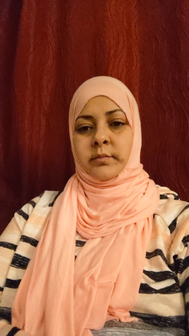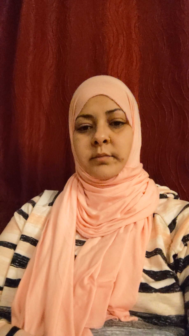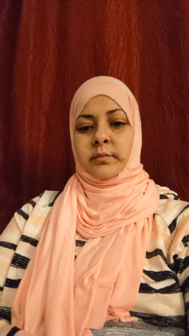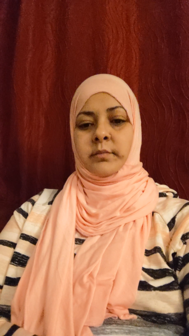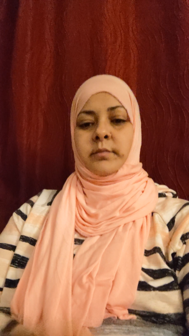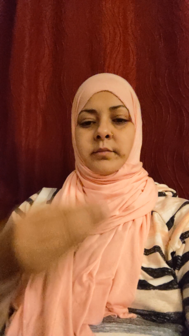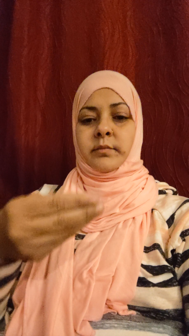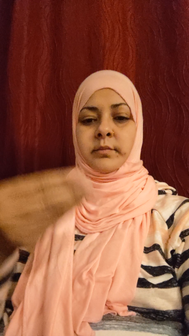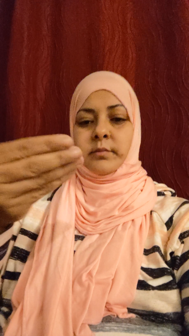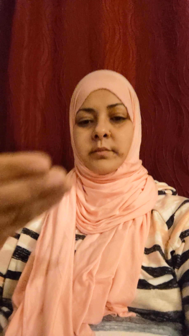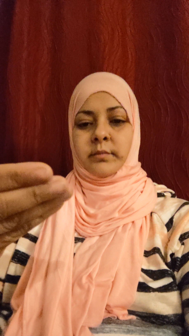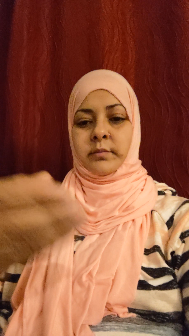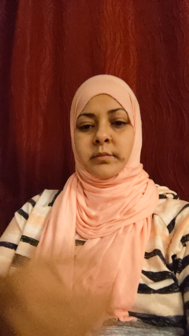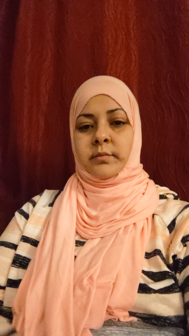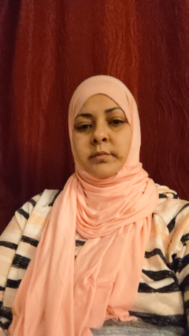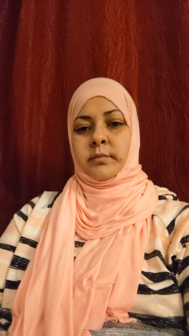buy